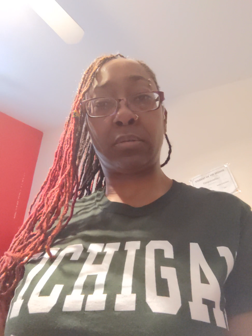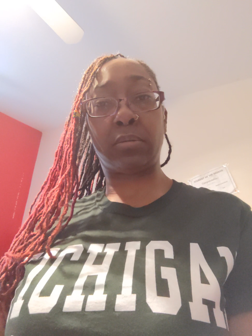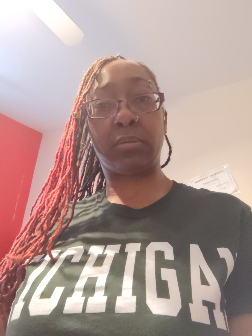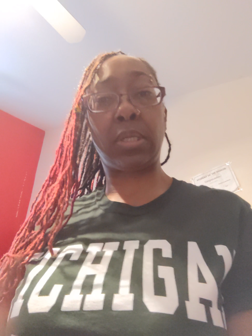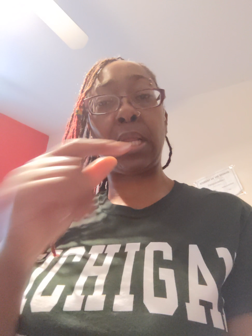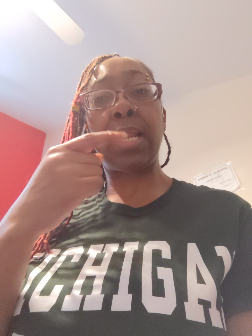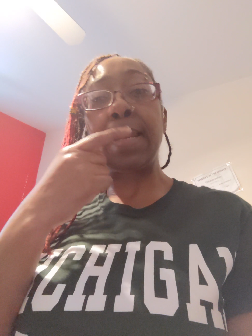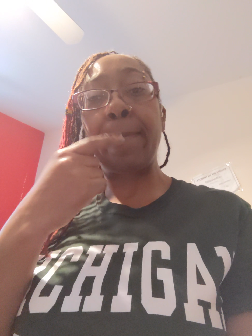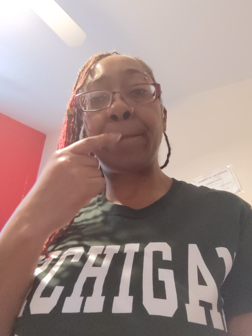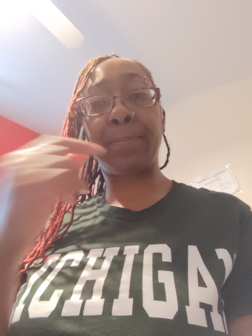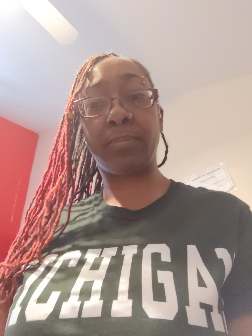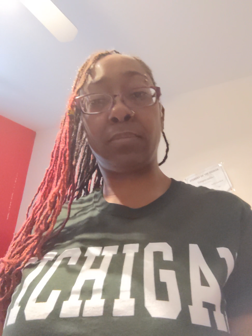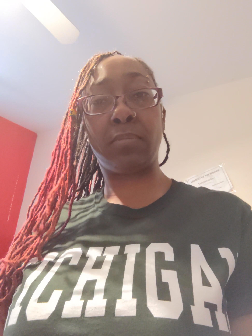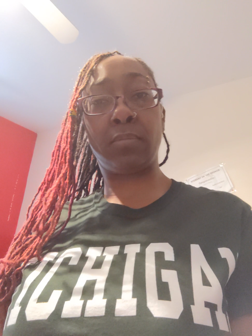lips